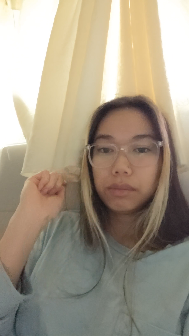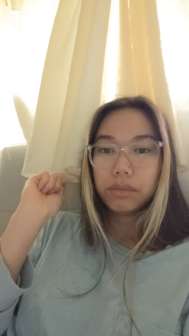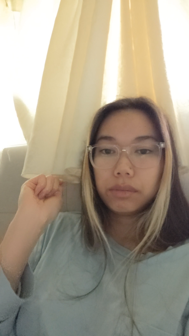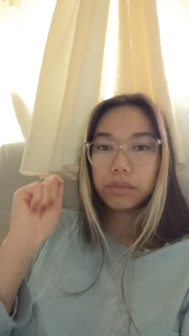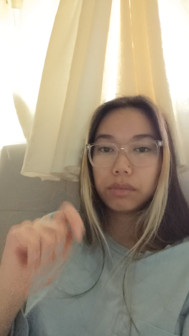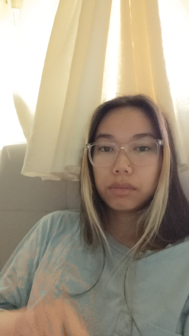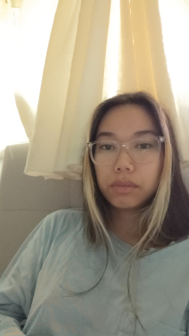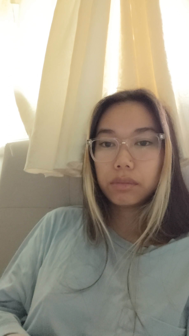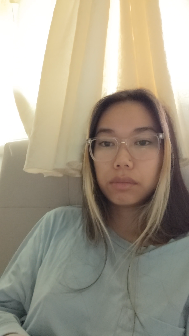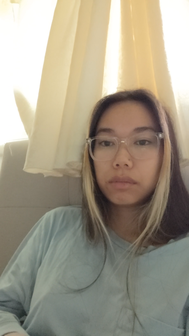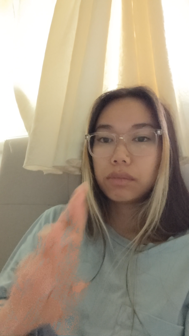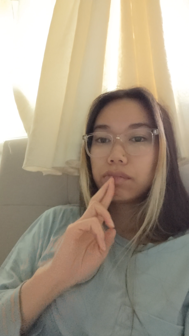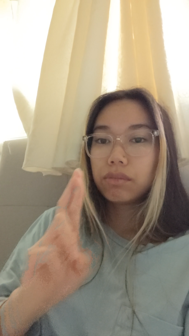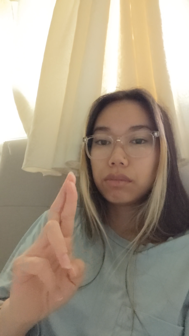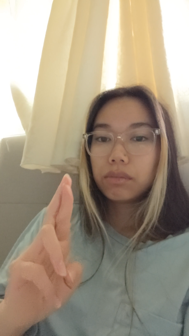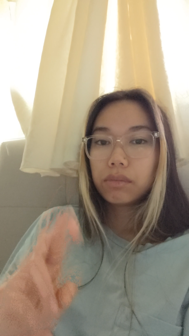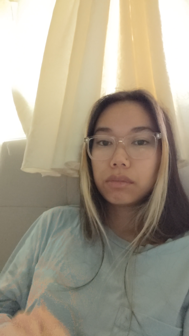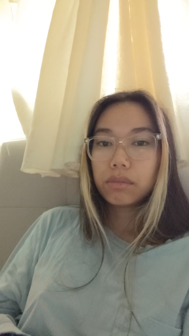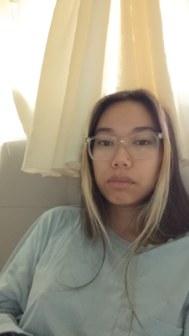are